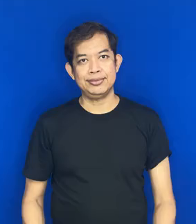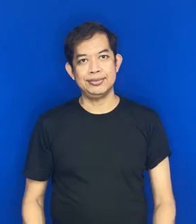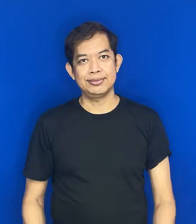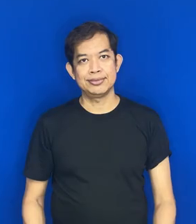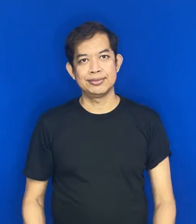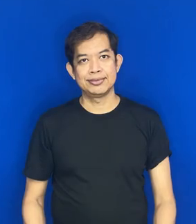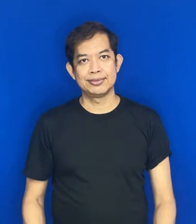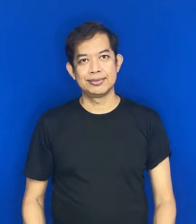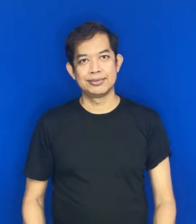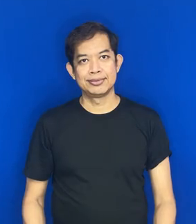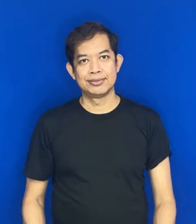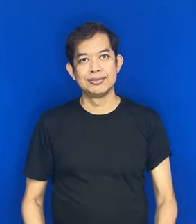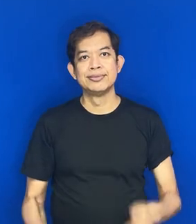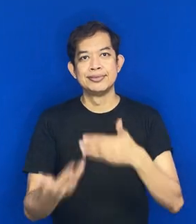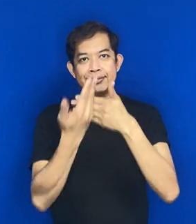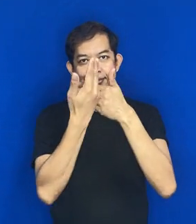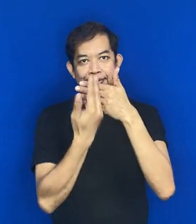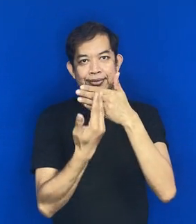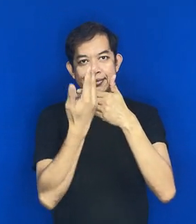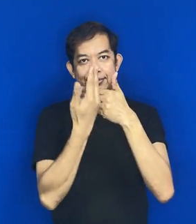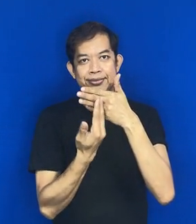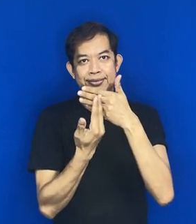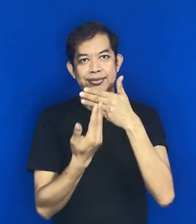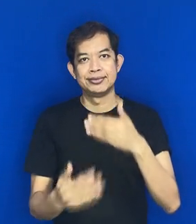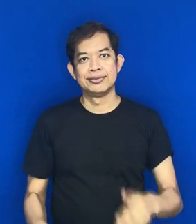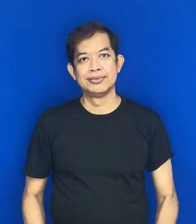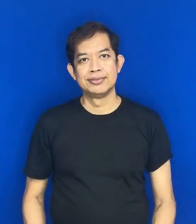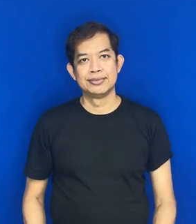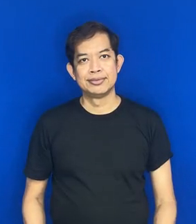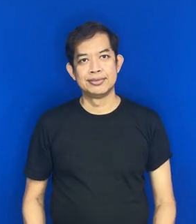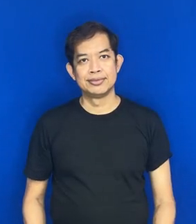bread